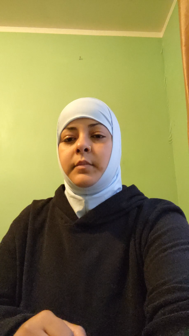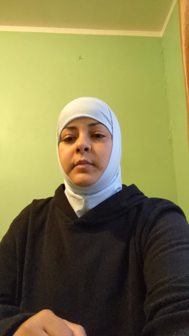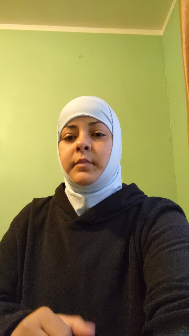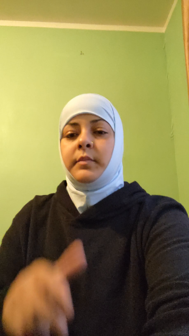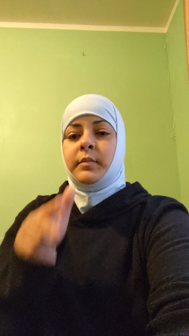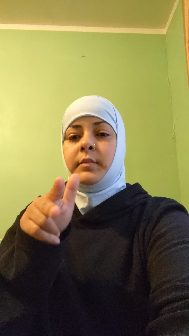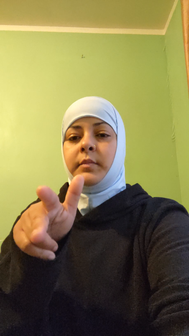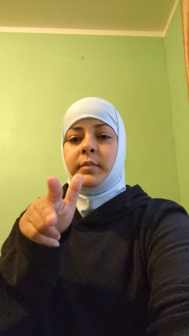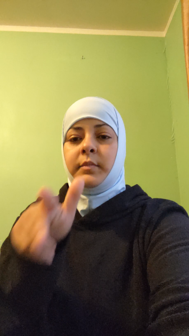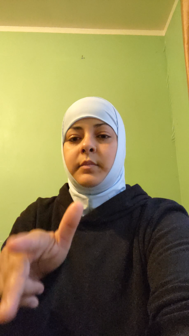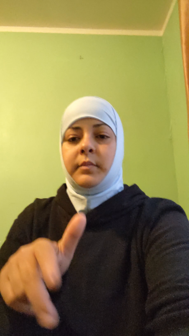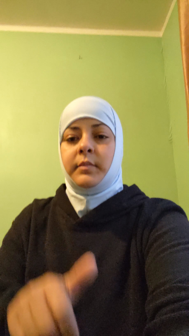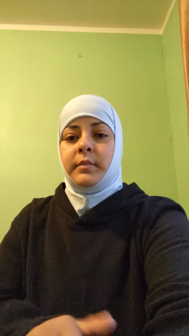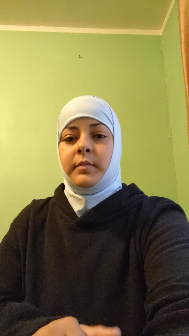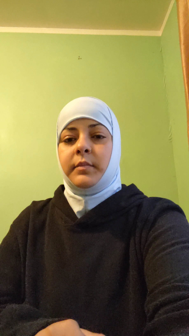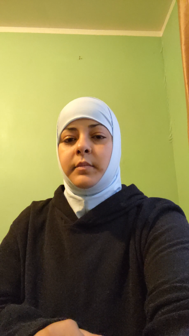garage